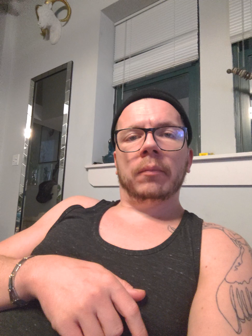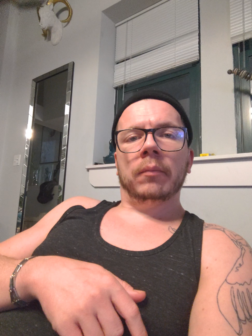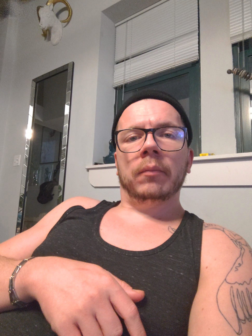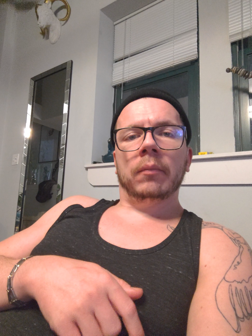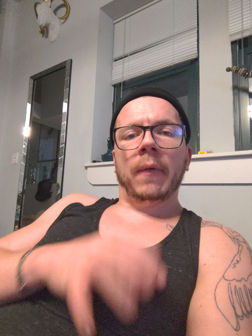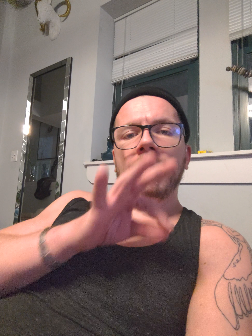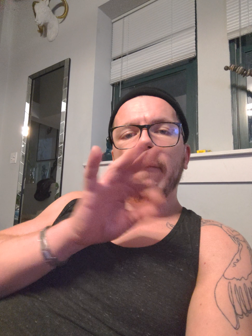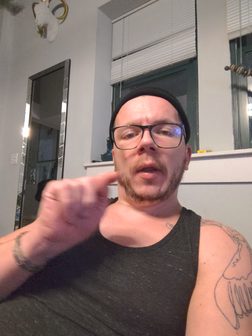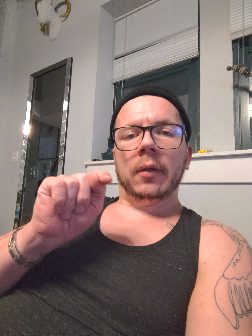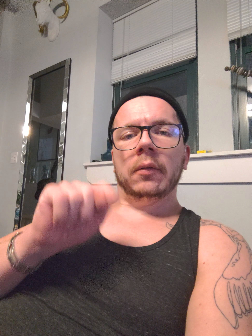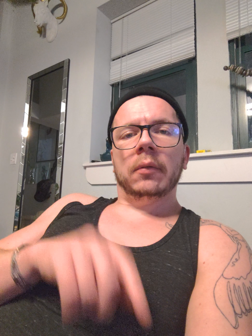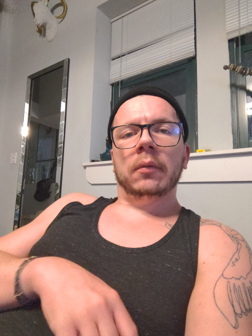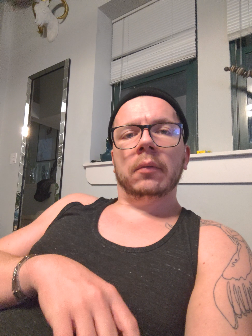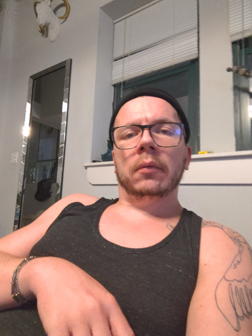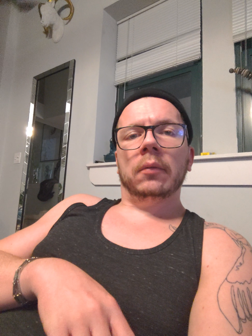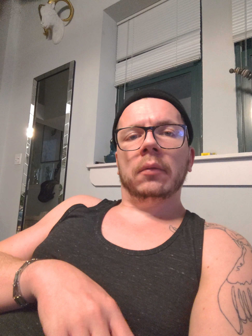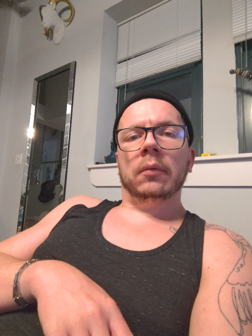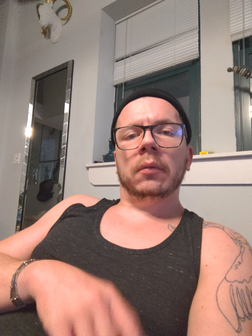feet